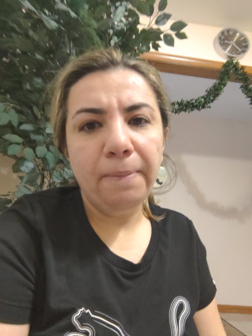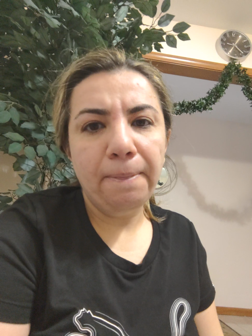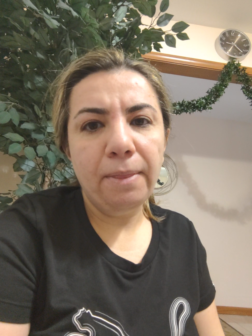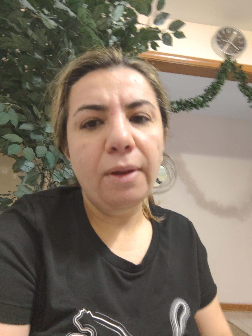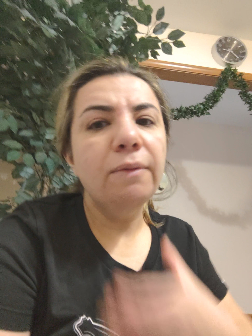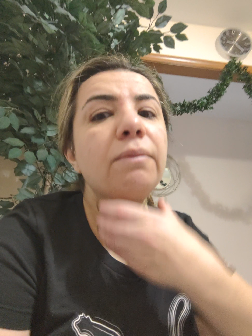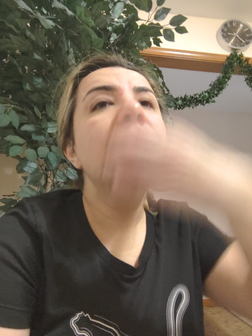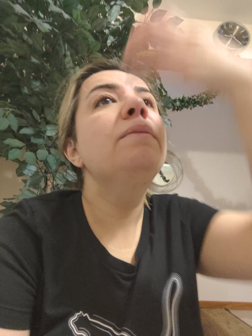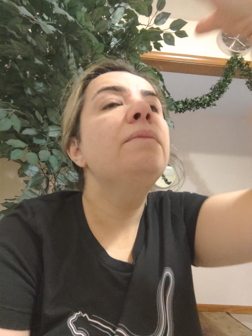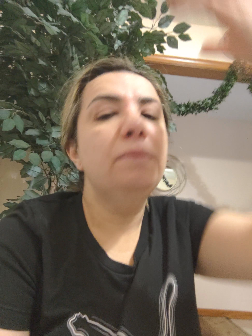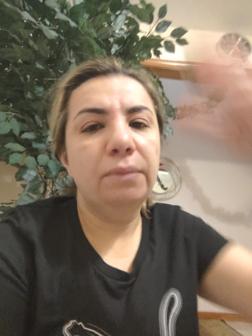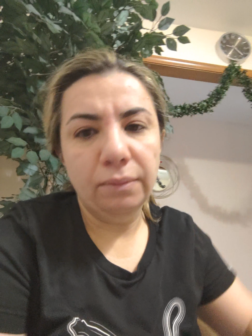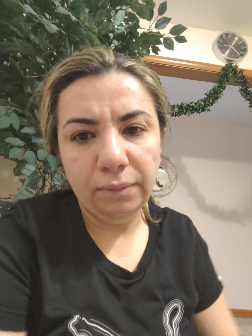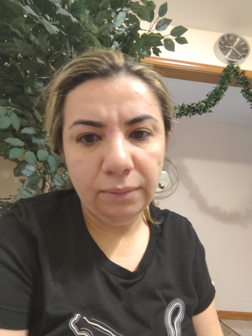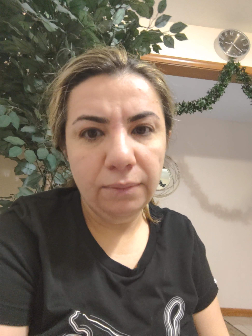giraffe